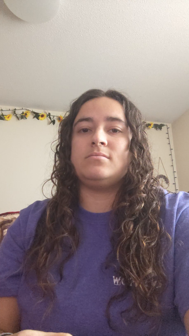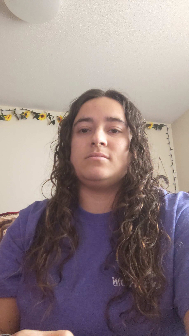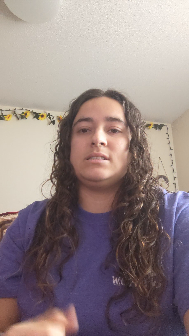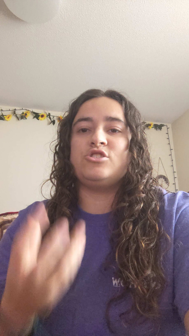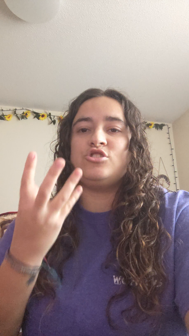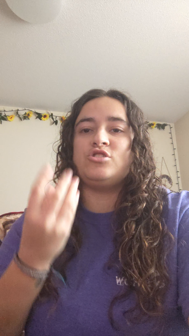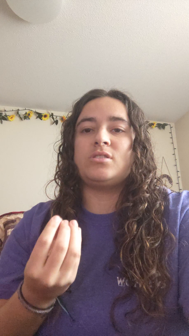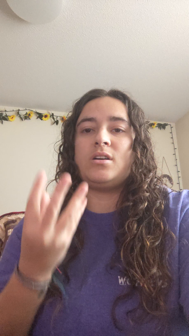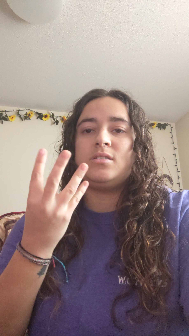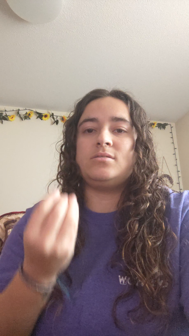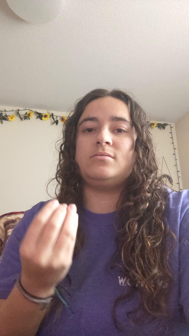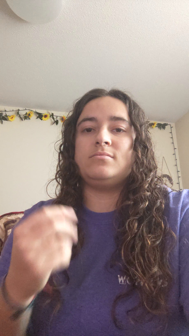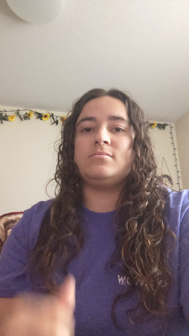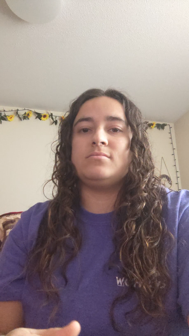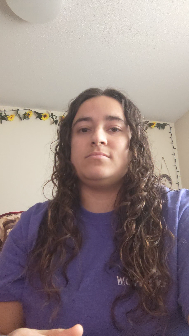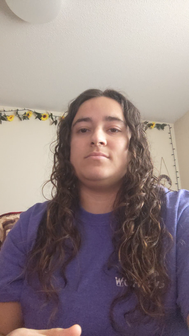gentle